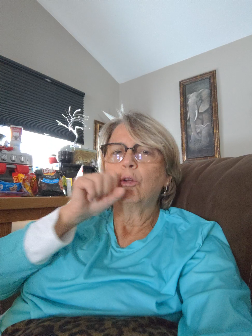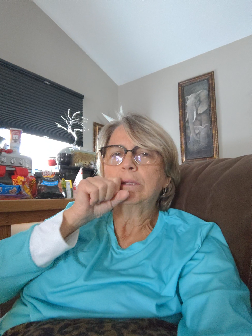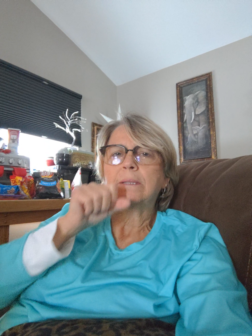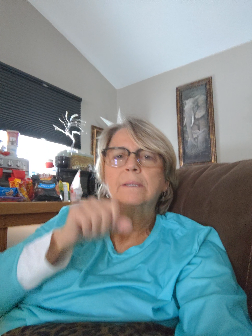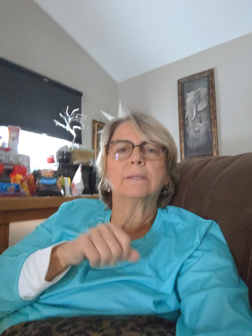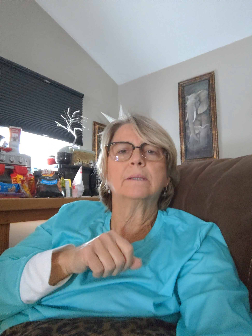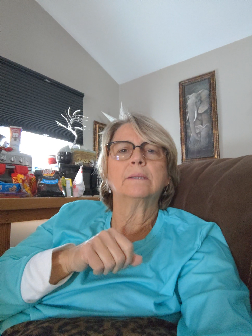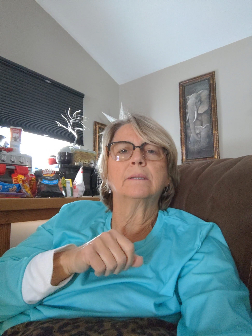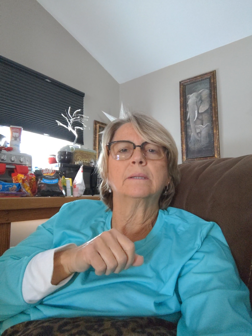carrot